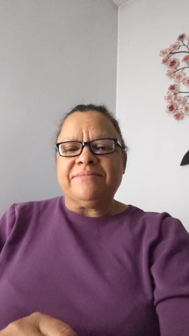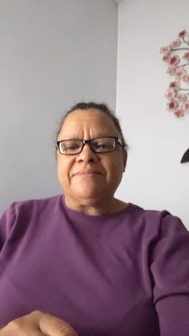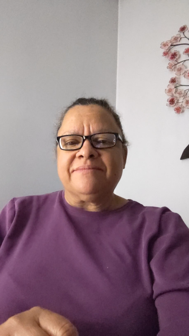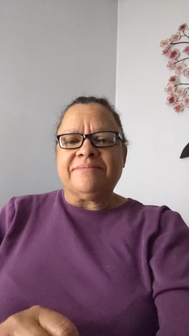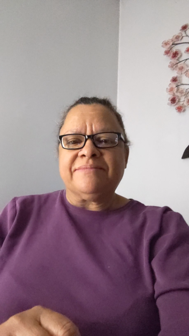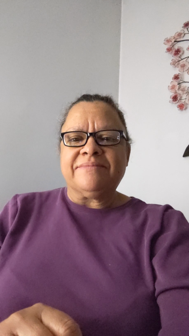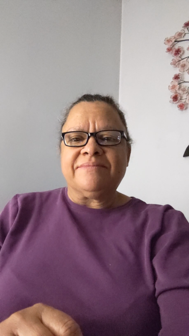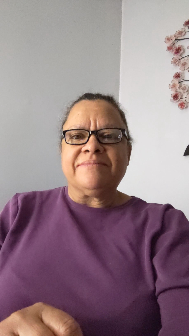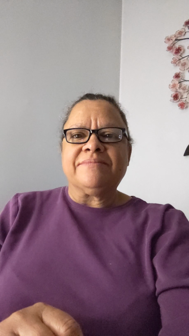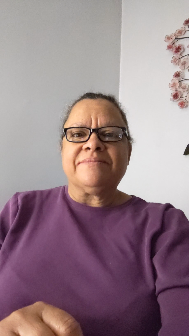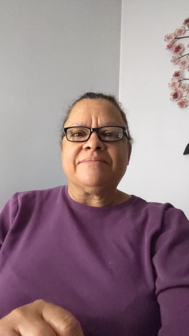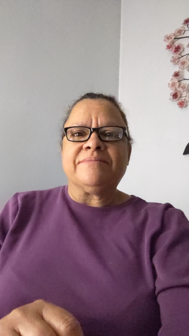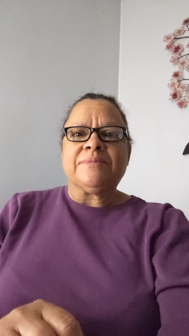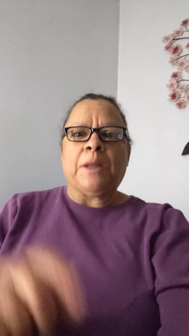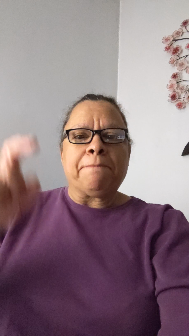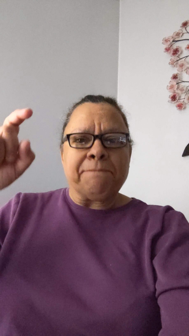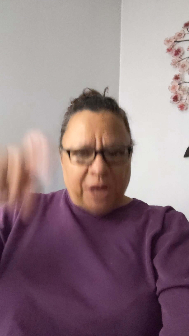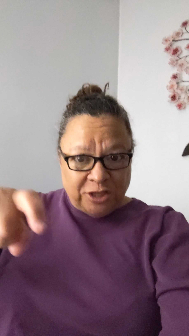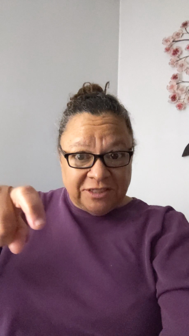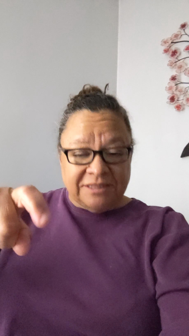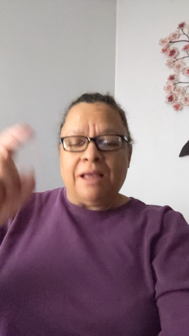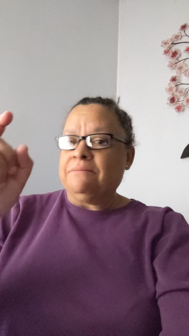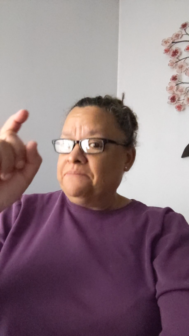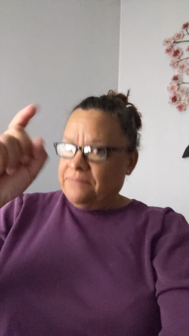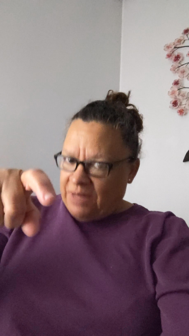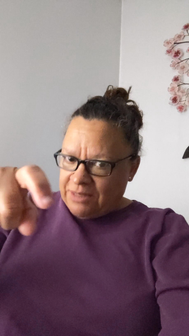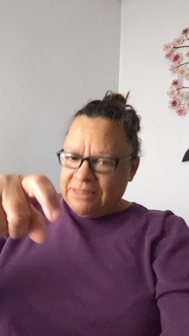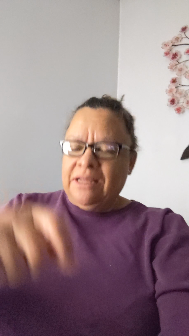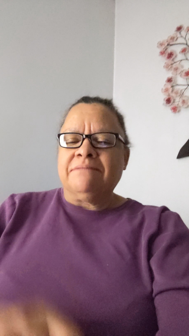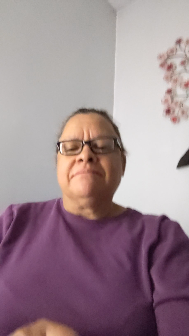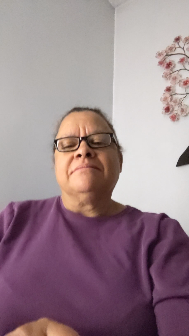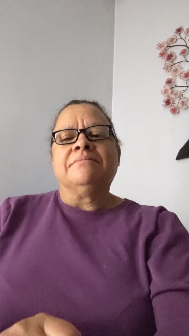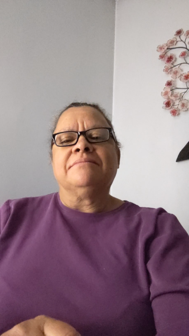must